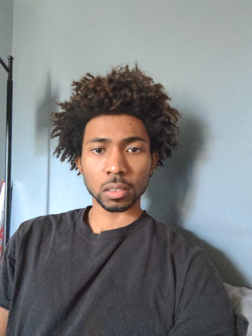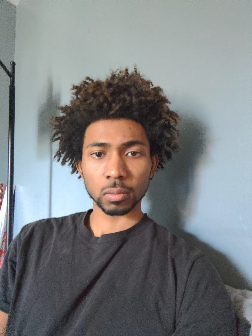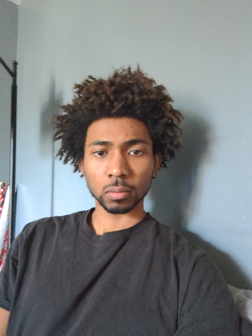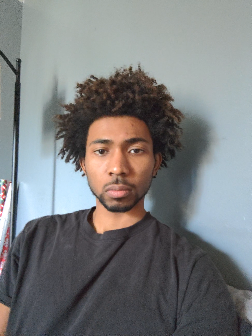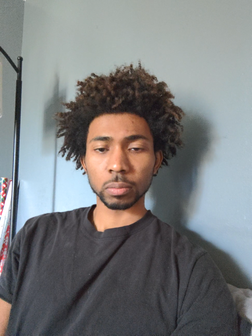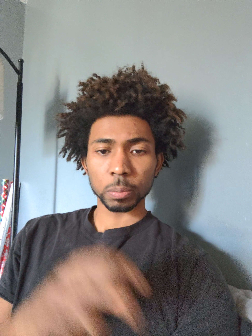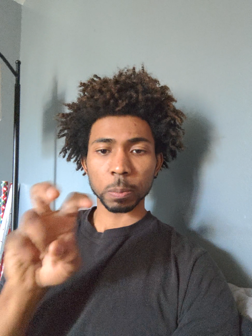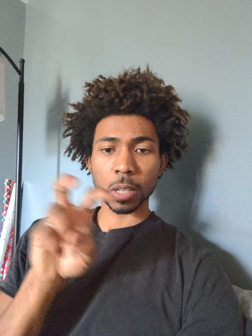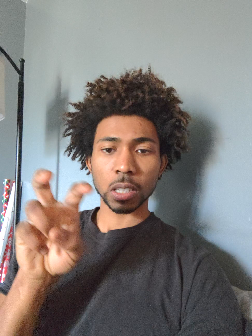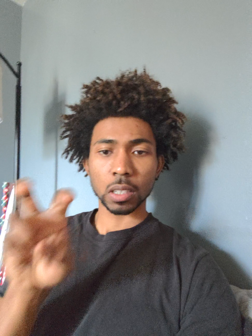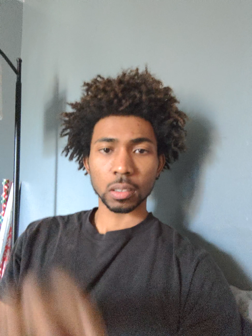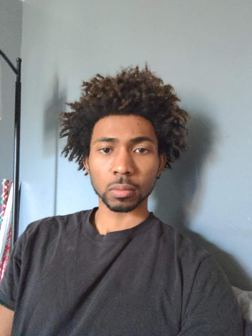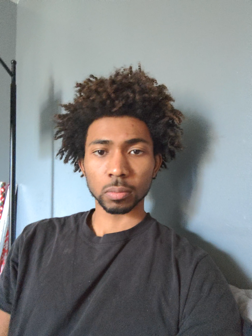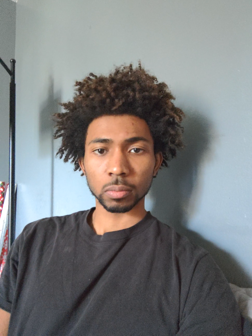pizza